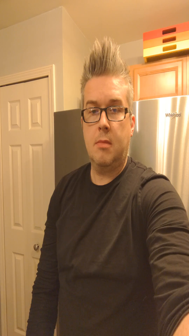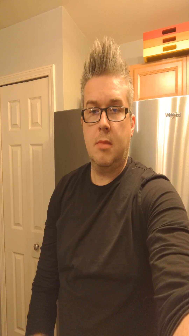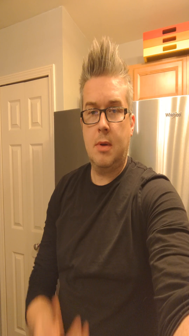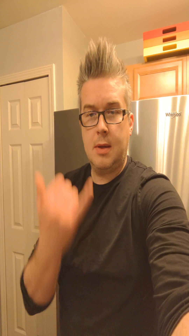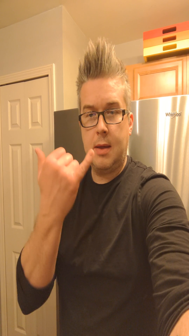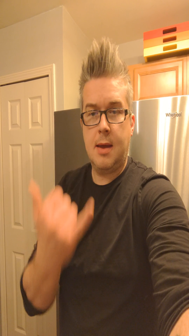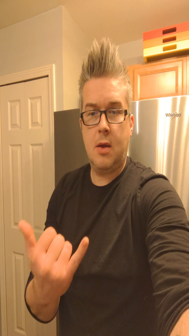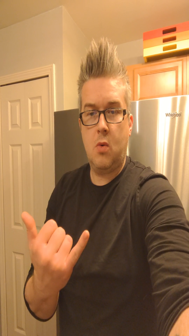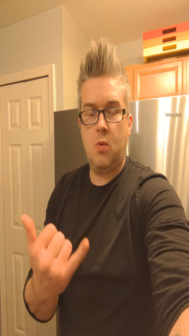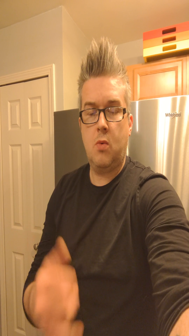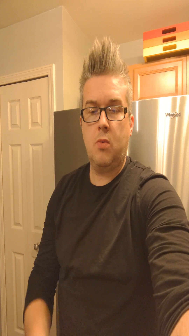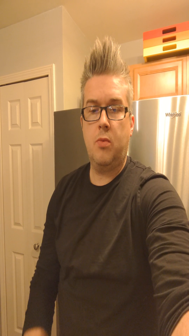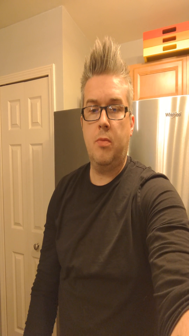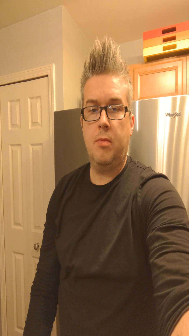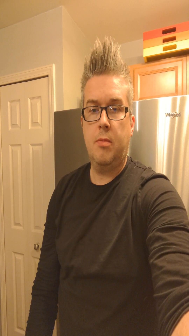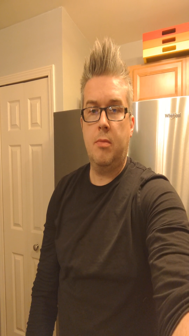now